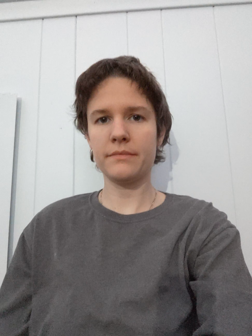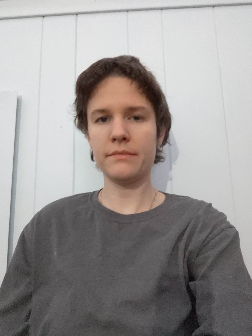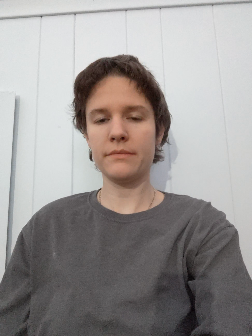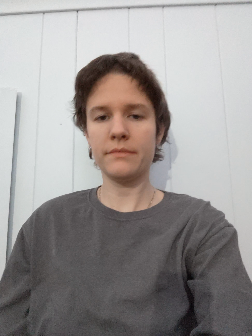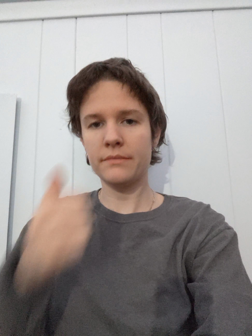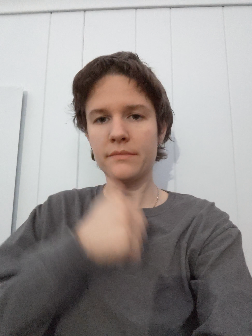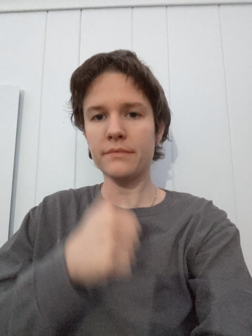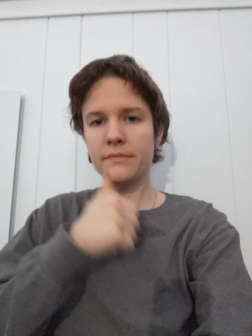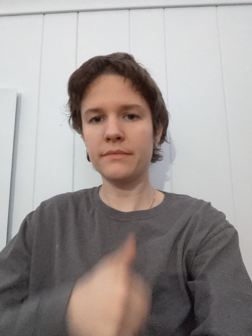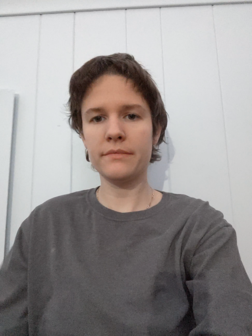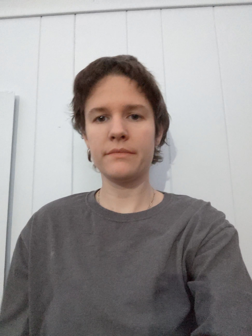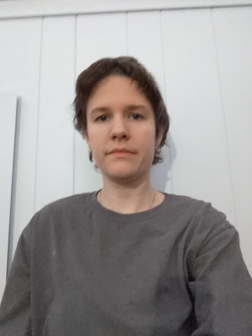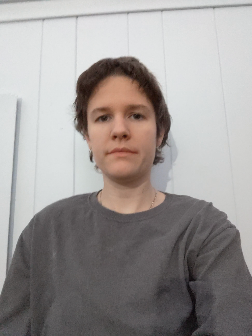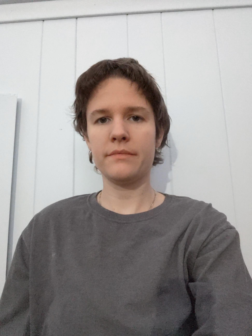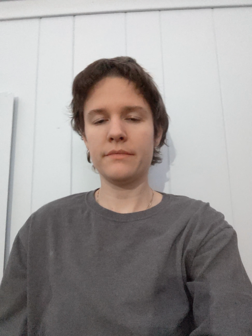girl